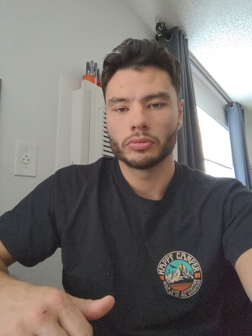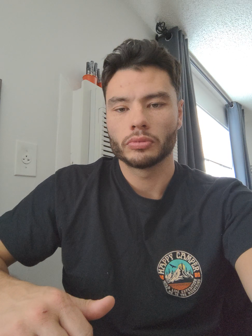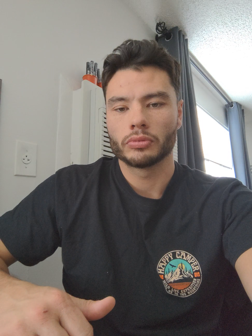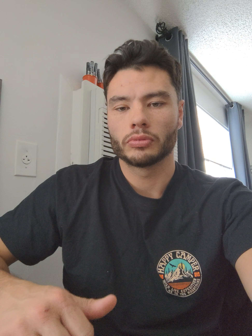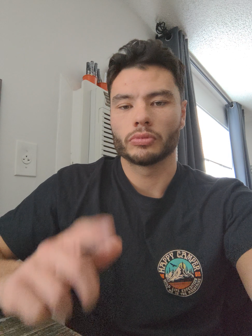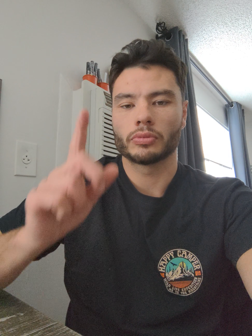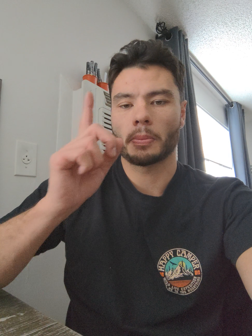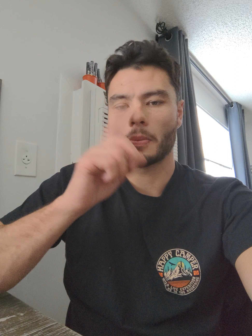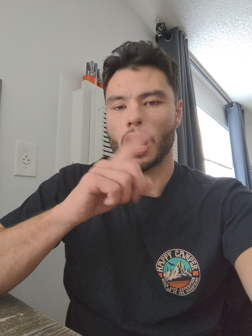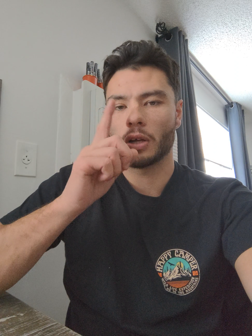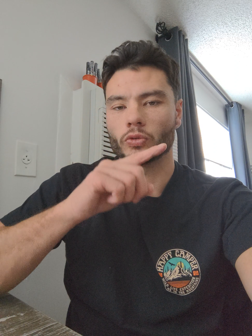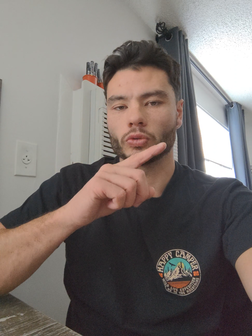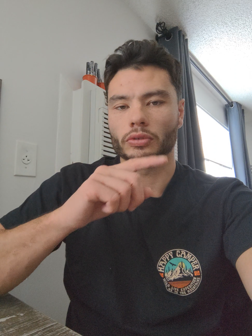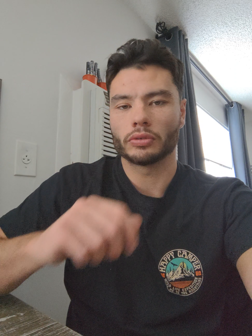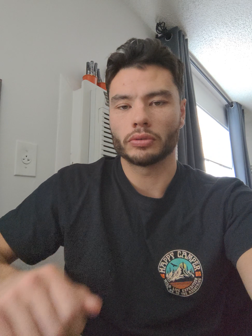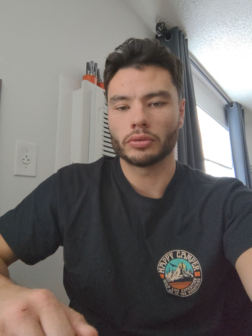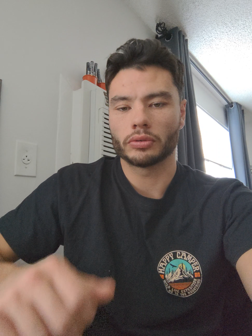mouse